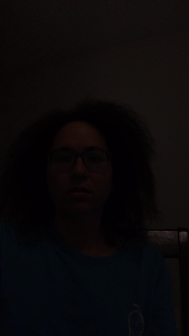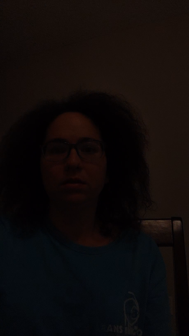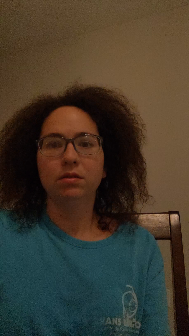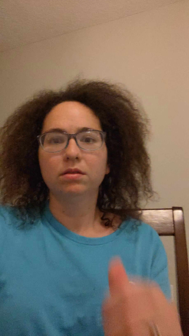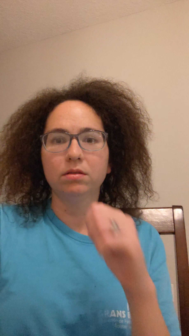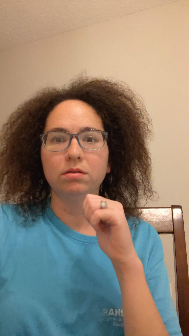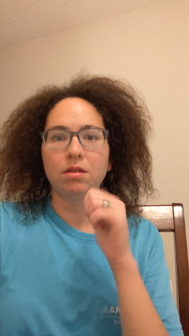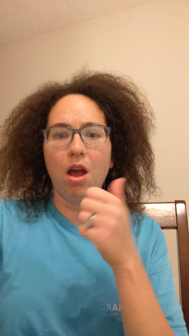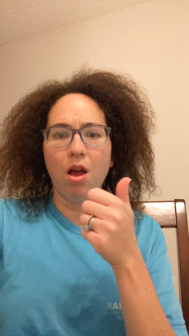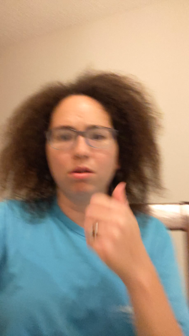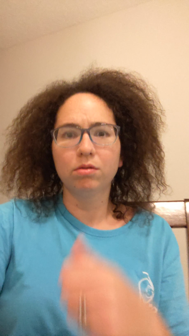how